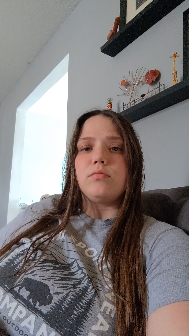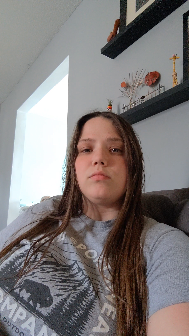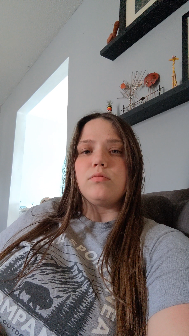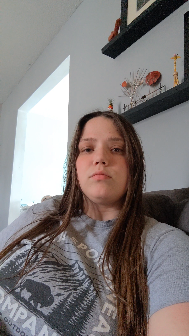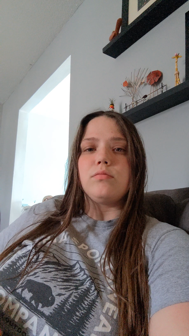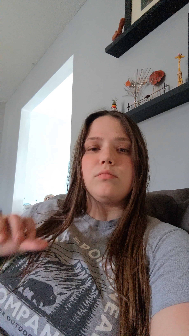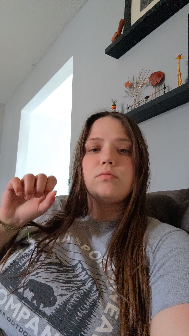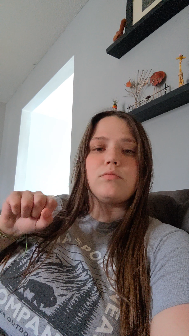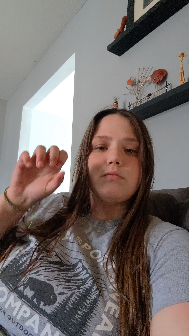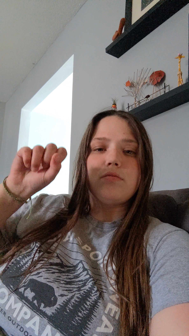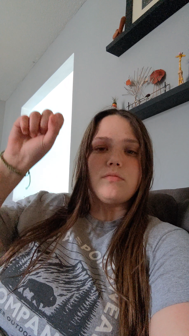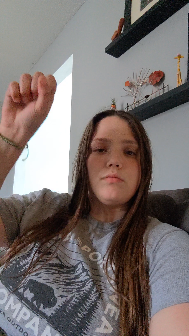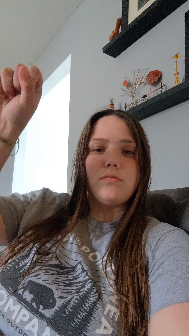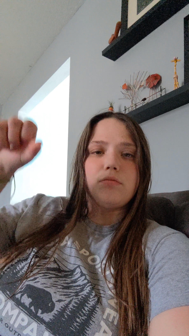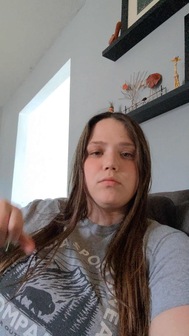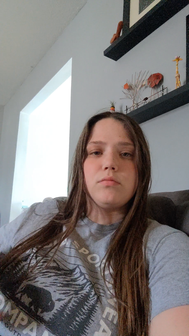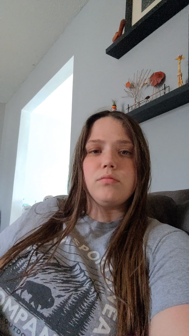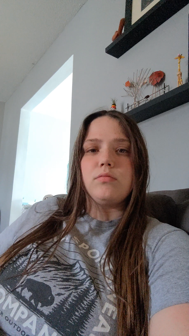ladder